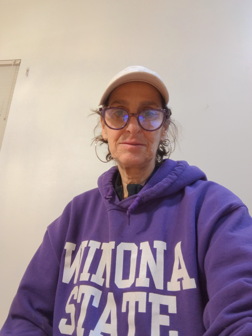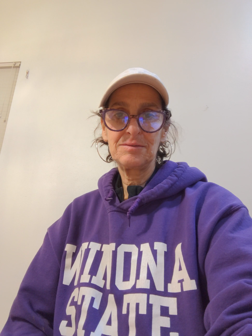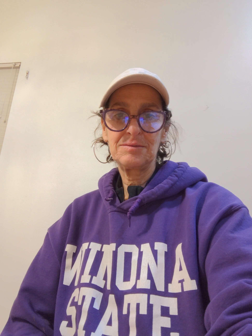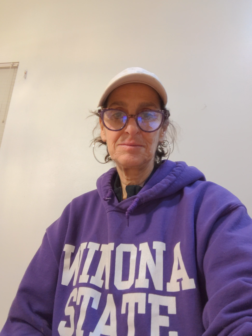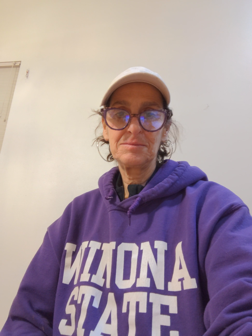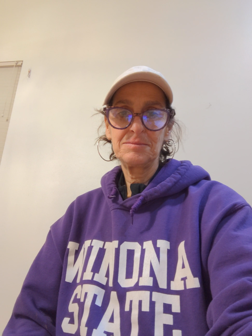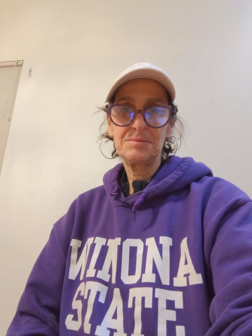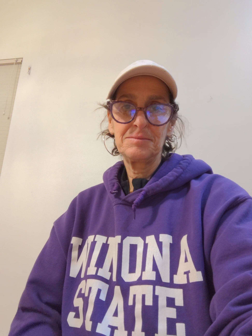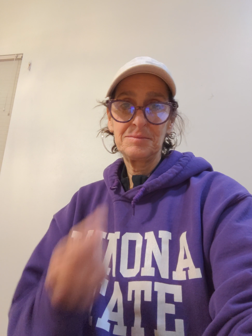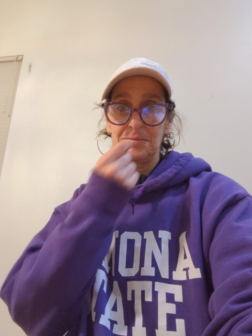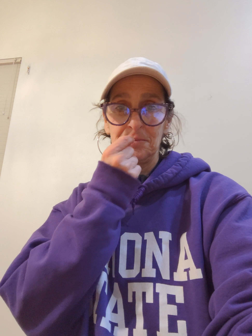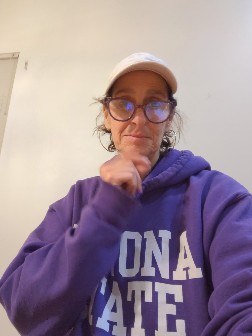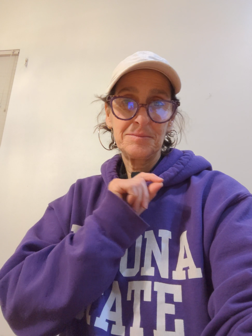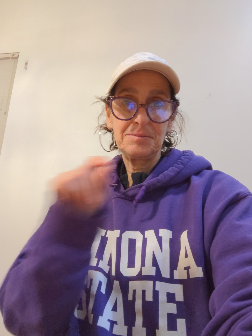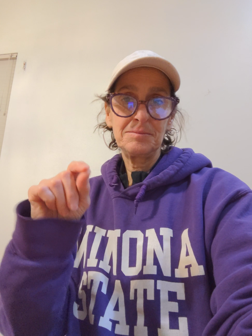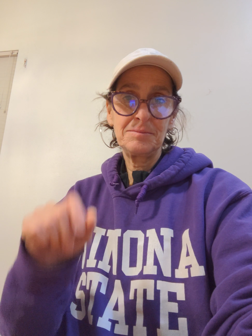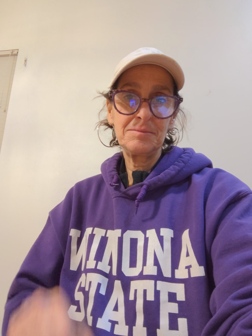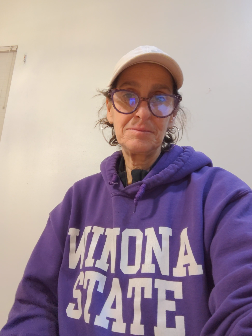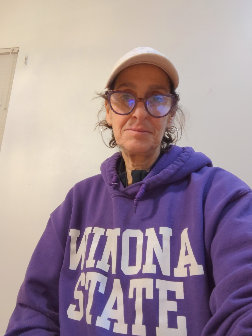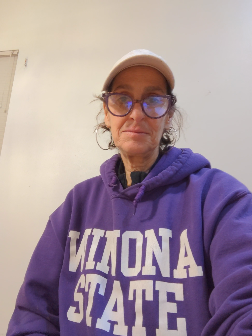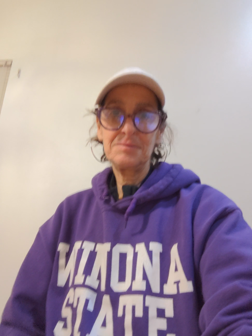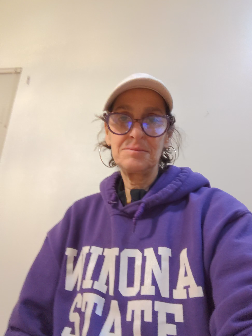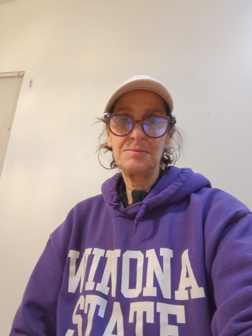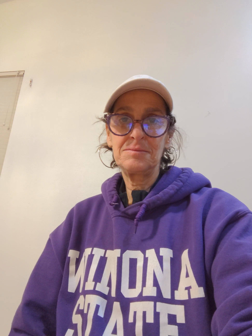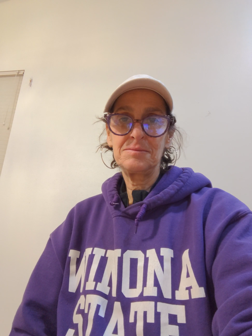pen